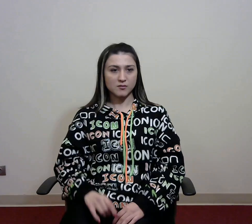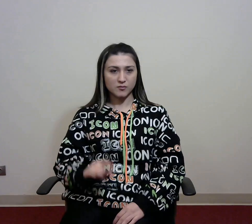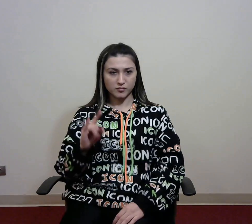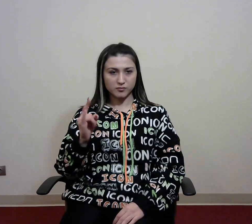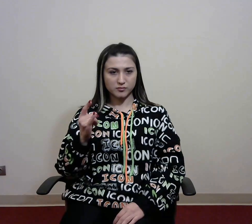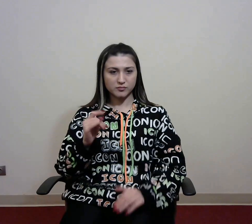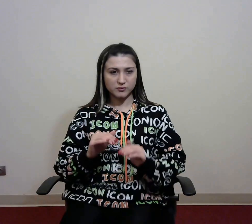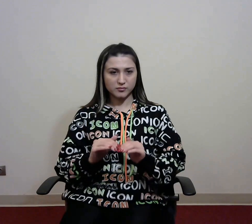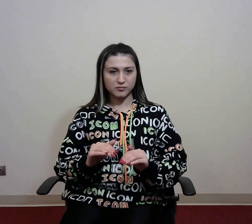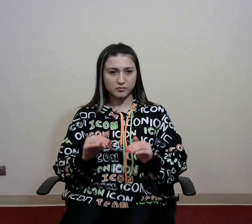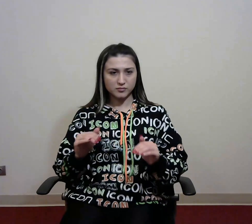uşaq